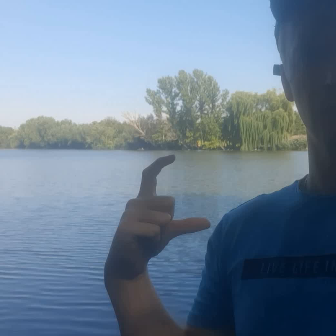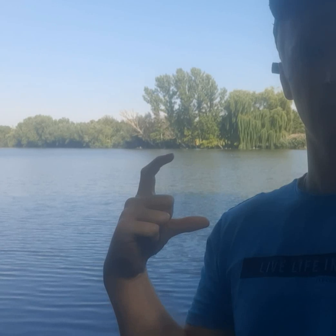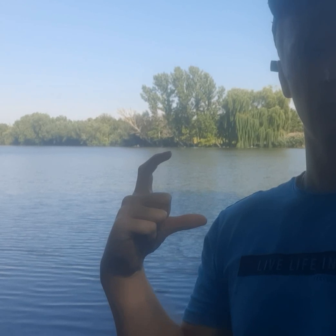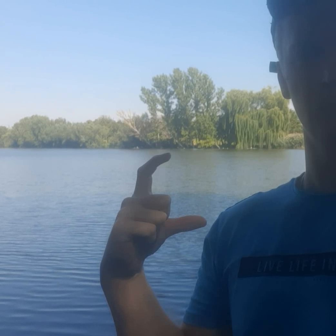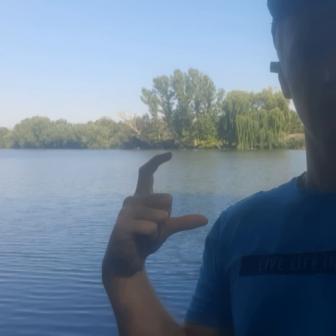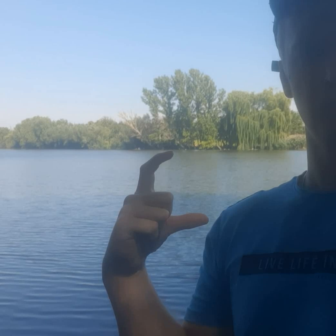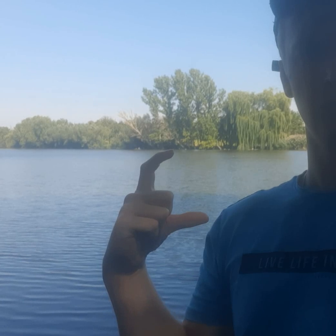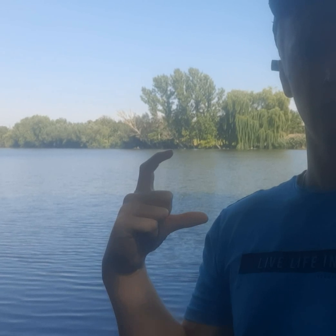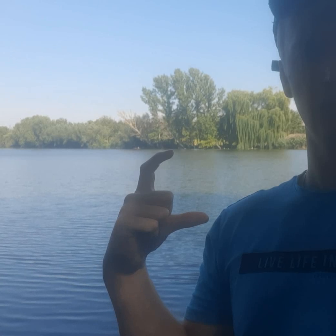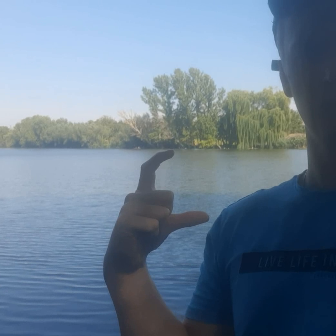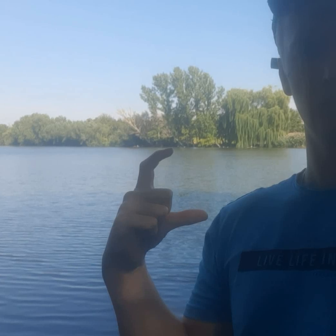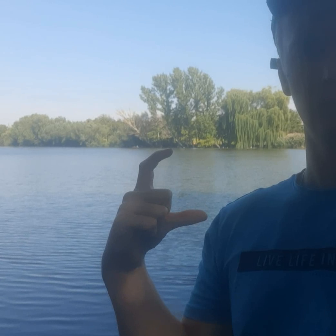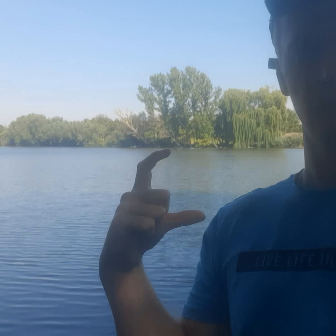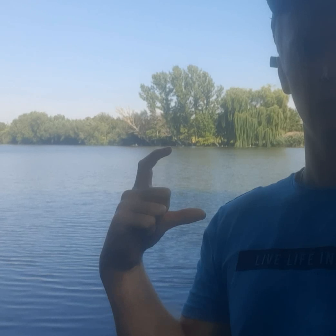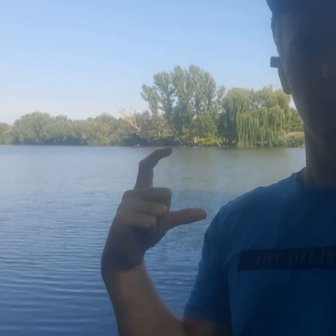Є